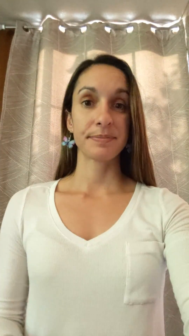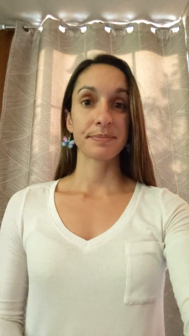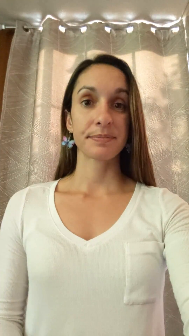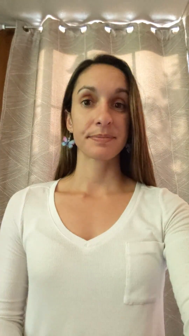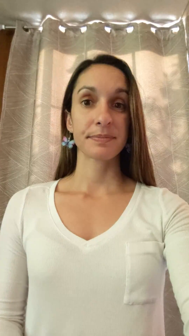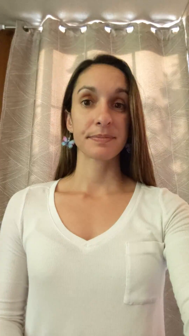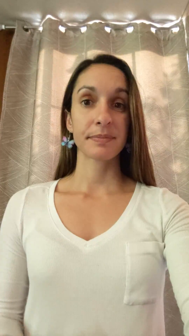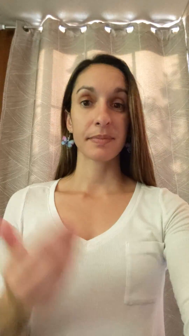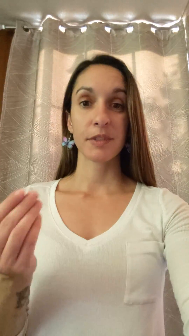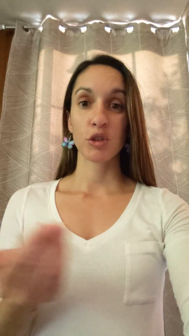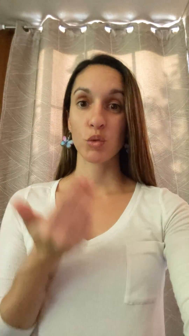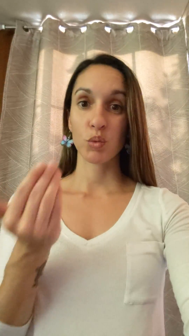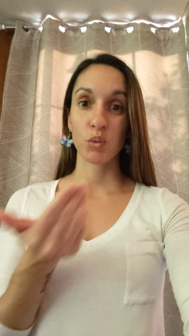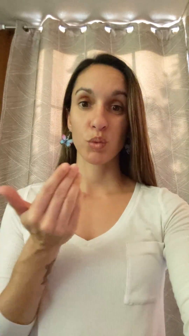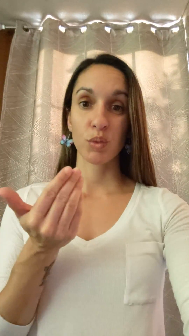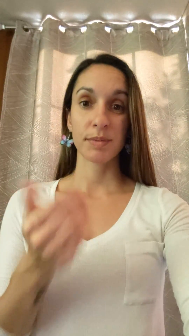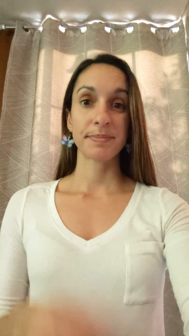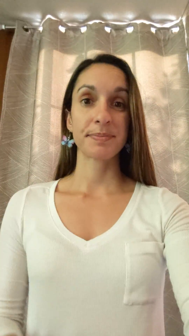new